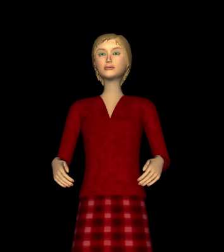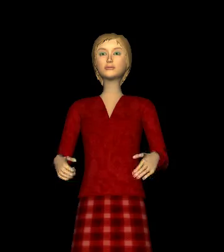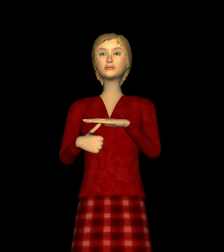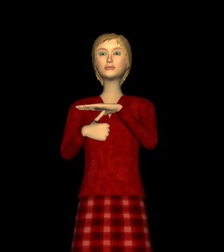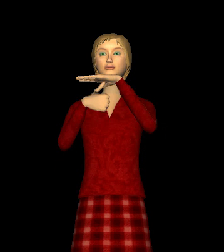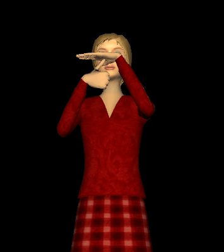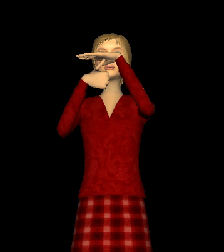عاصمة